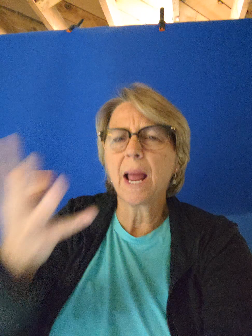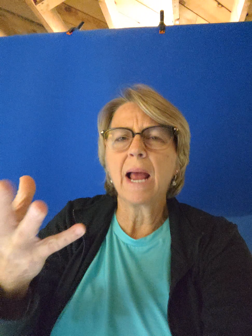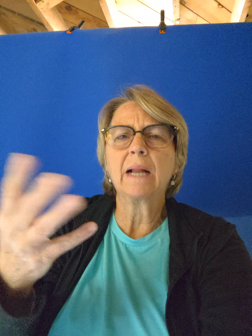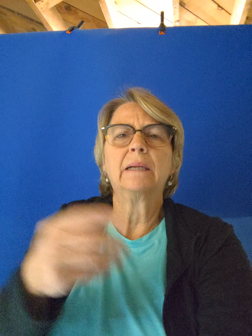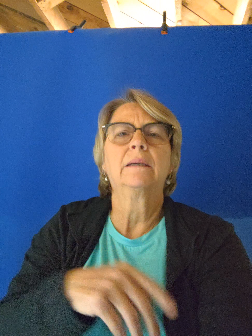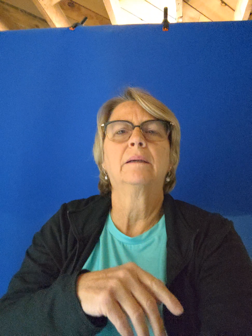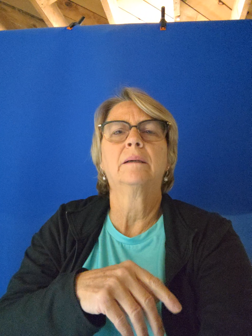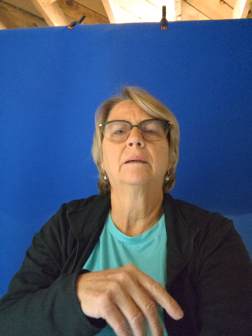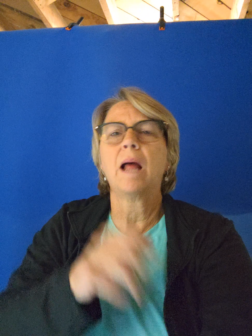many